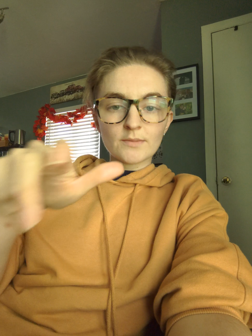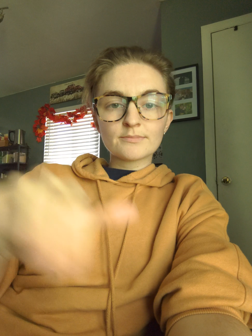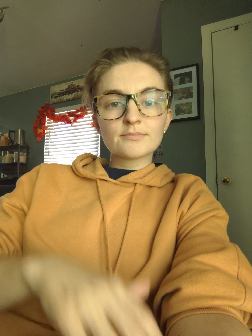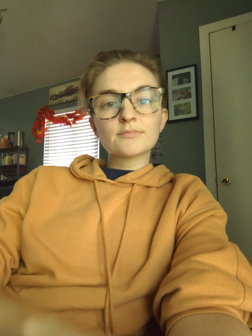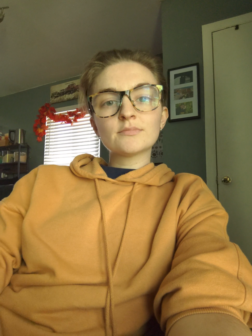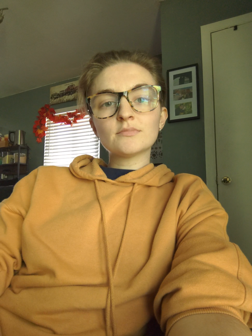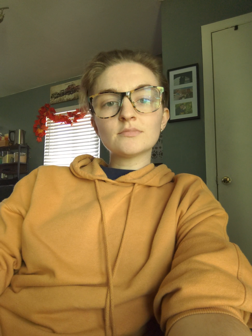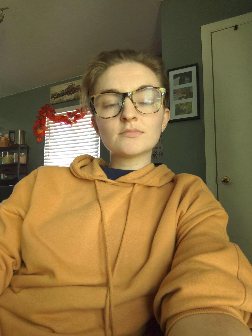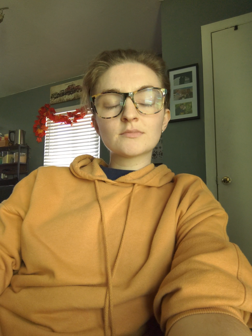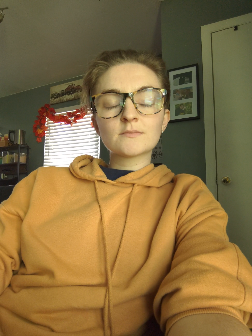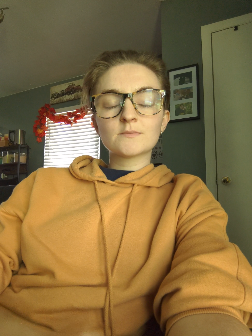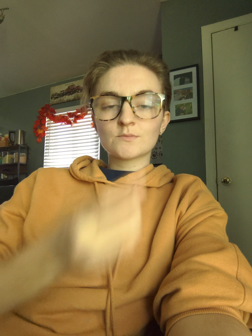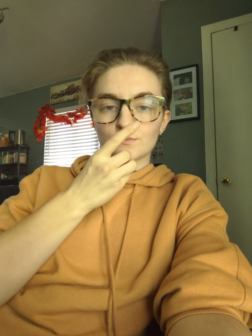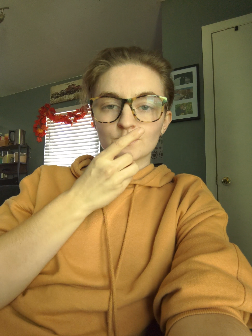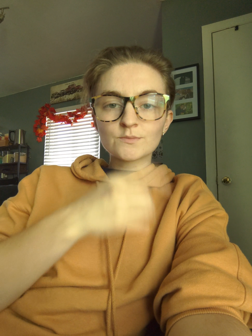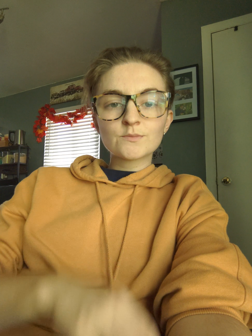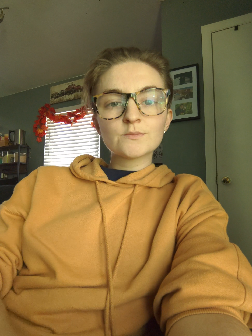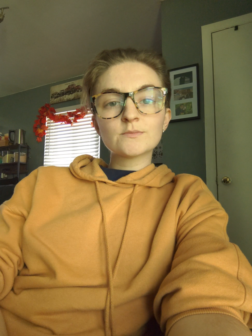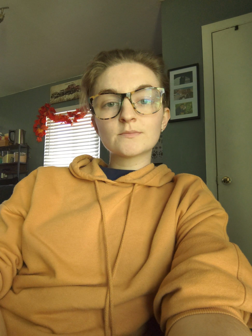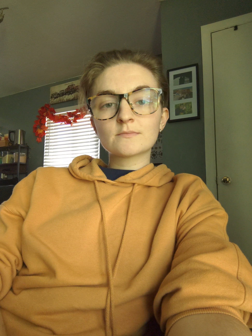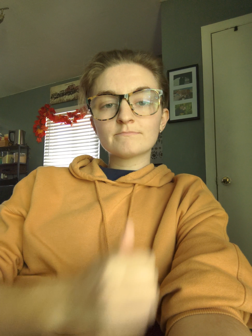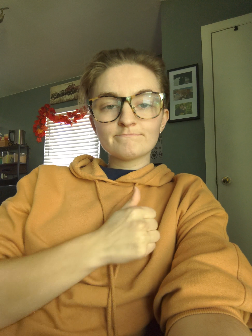dinner